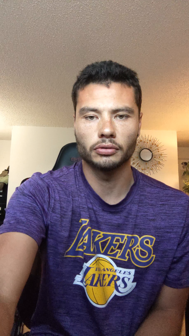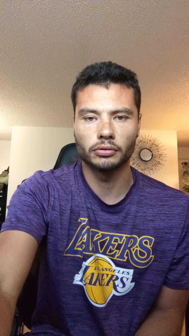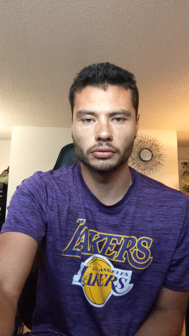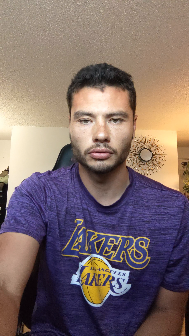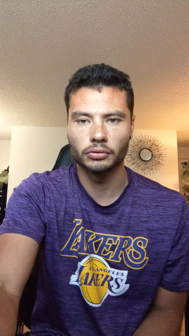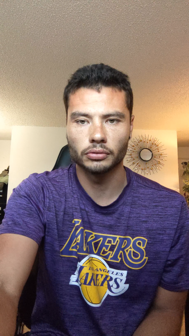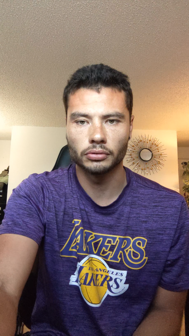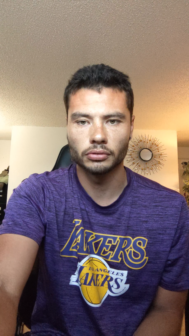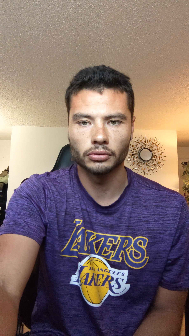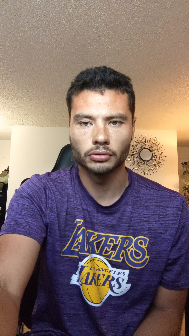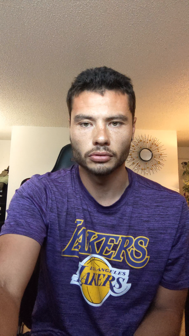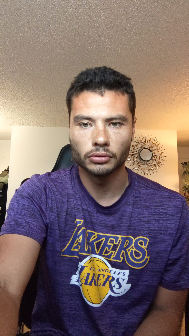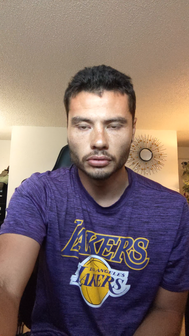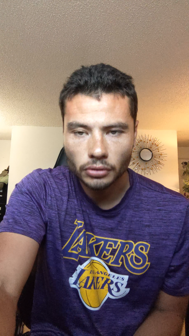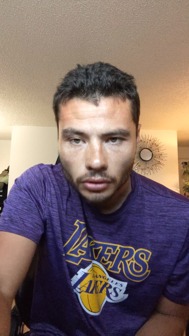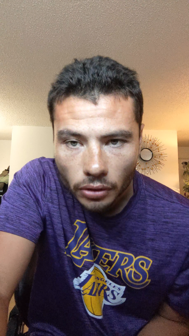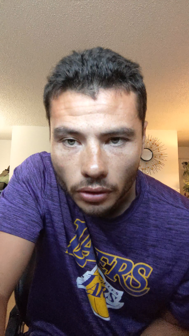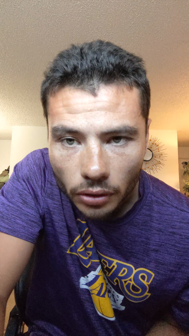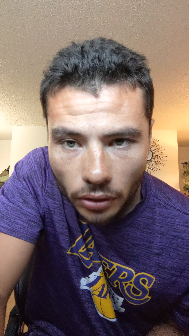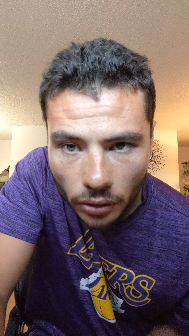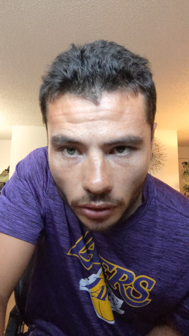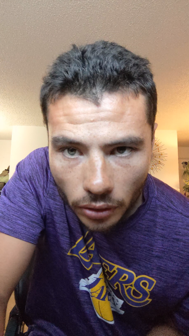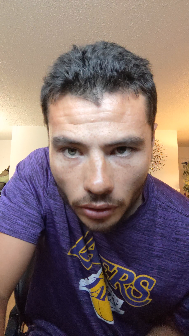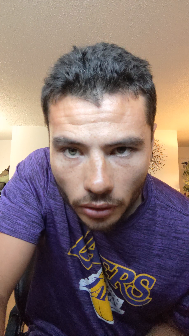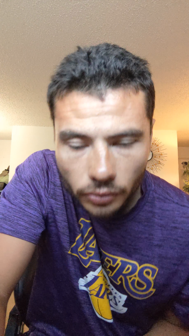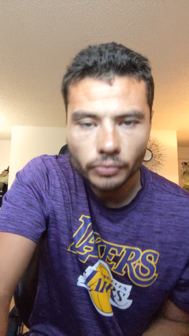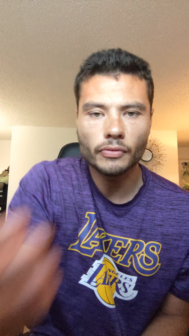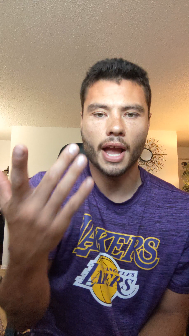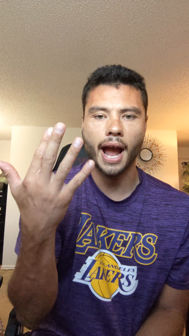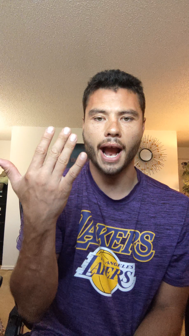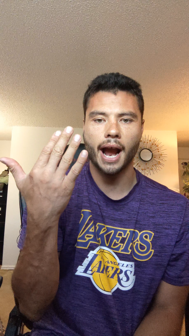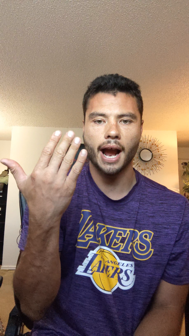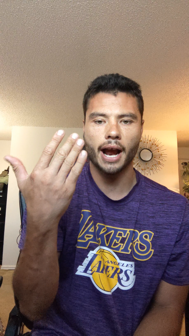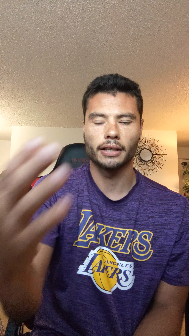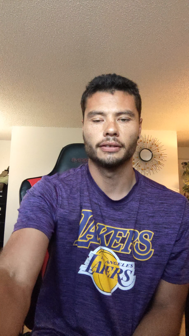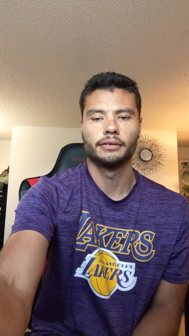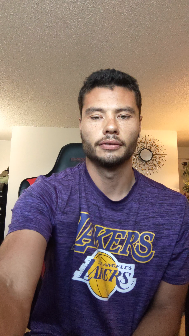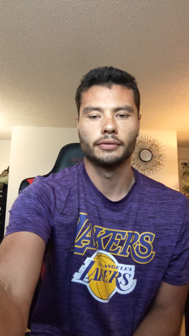hand